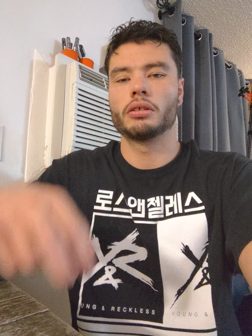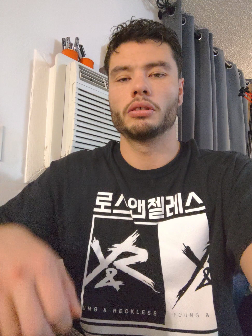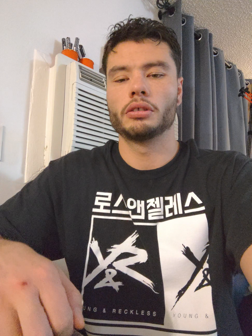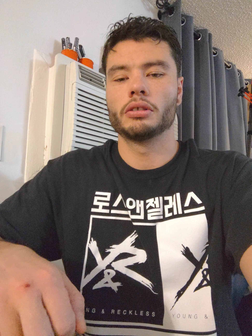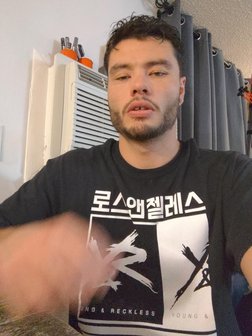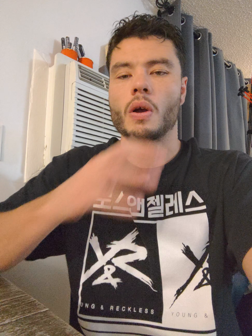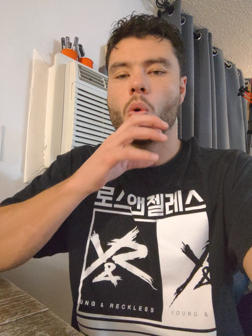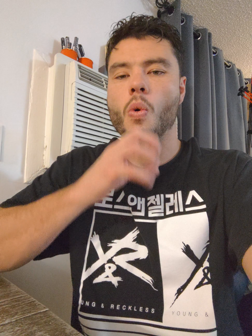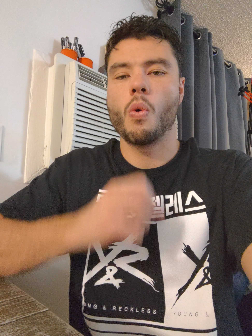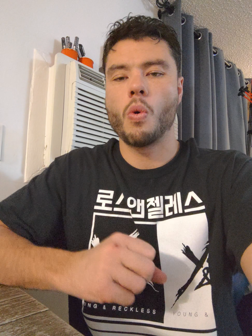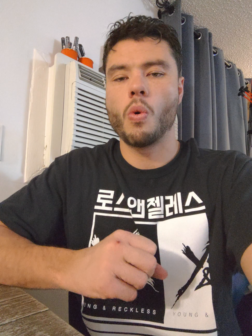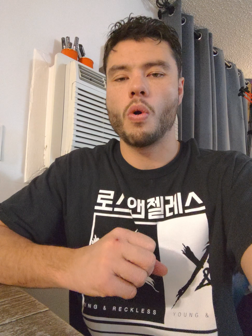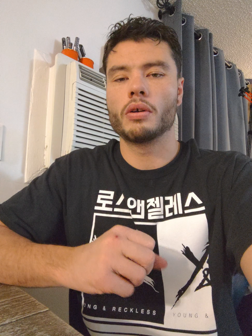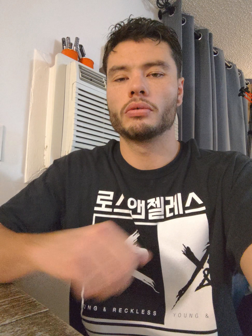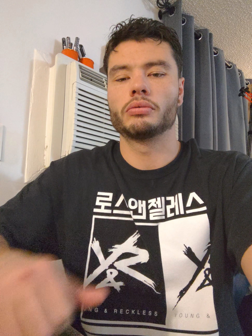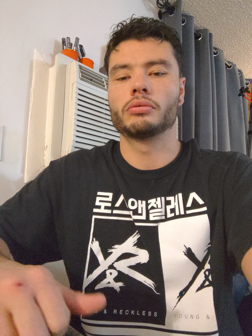old